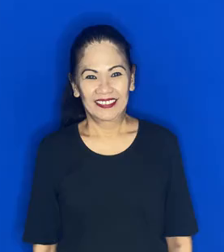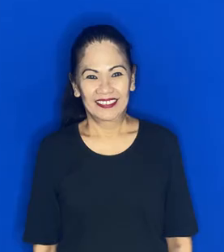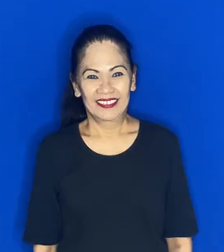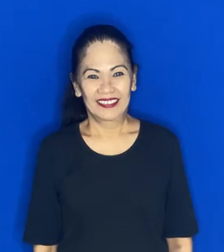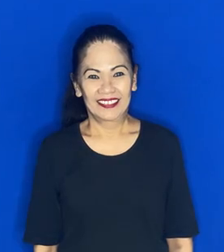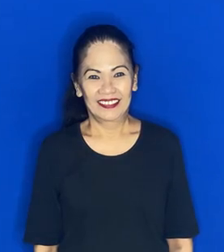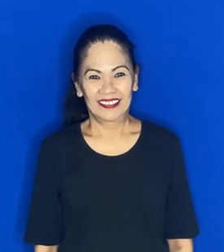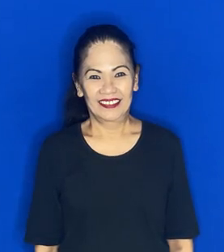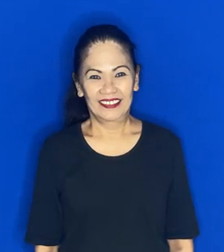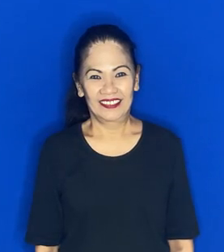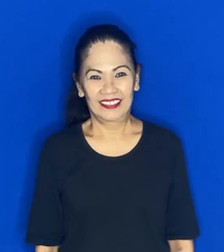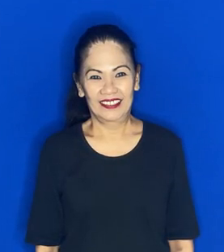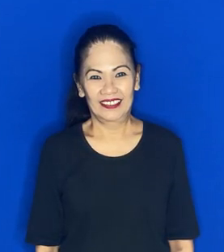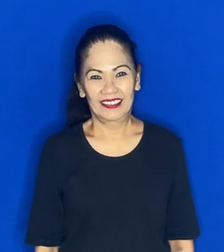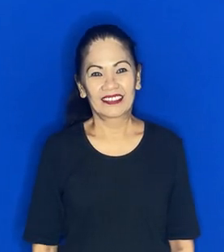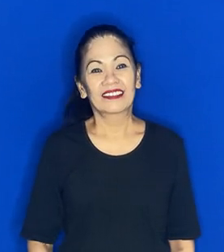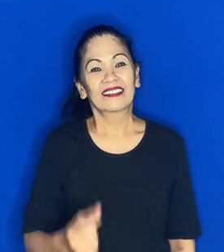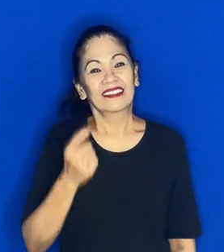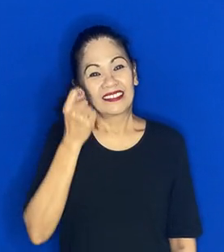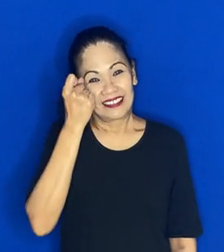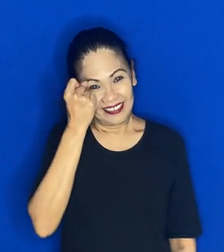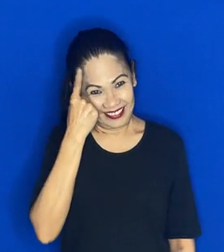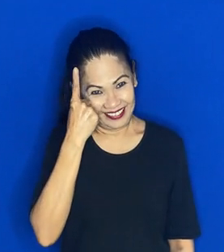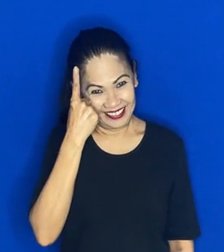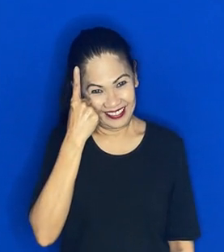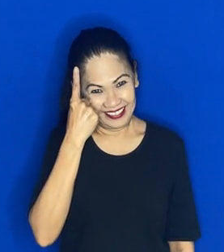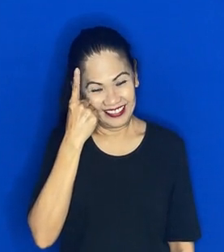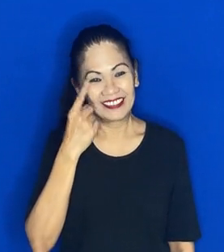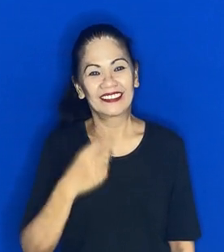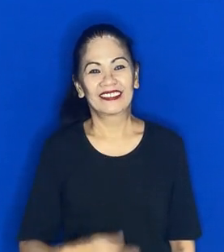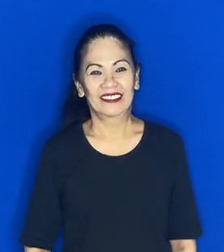understand